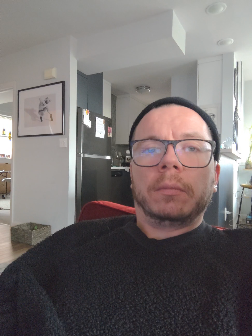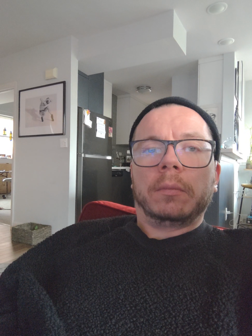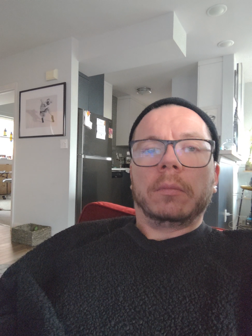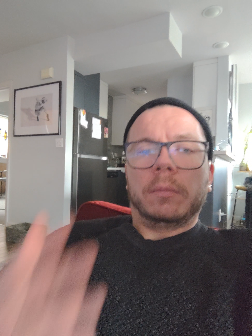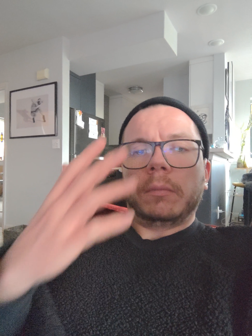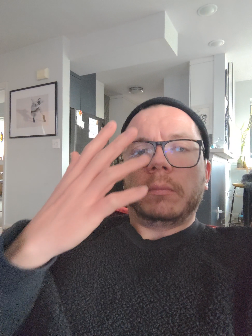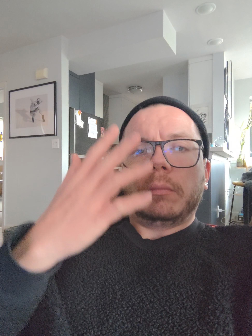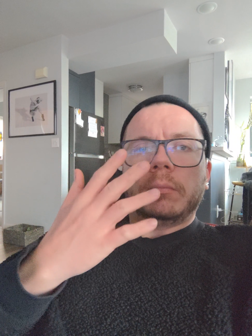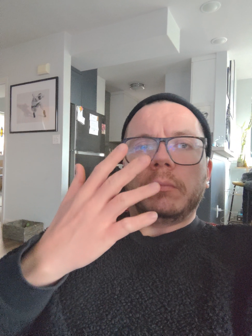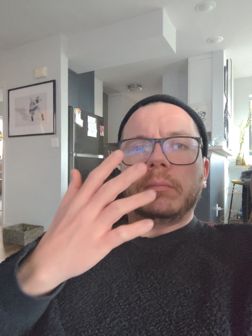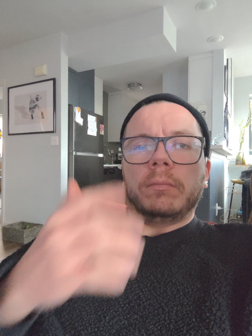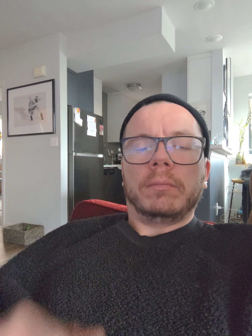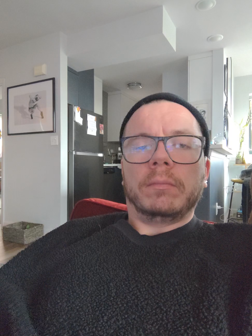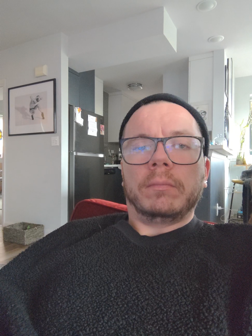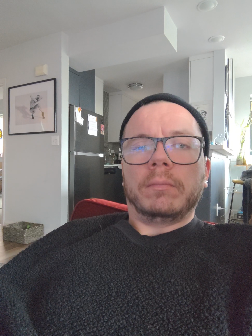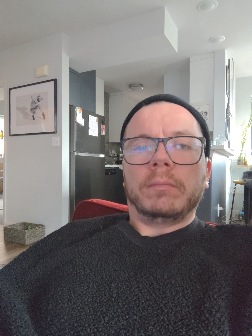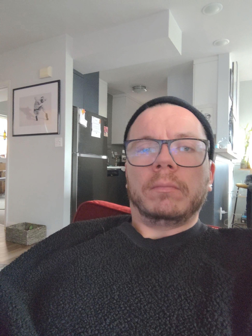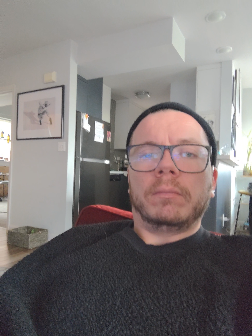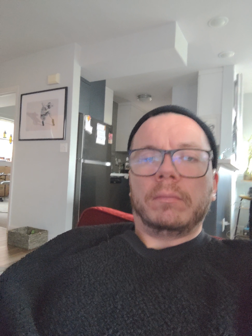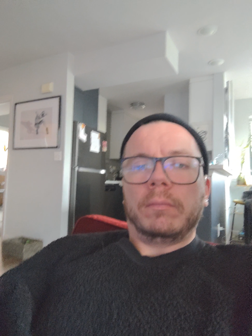sad